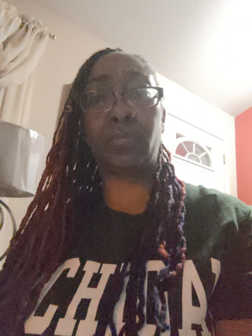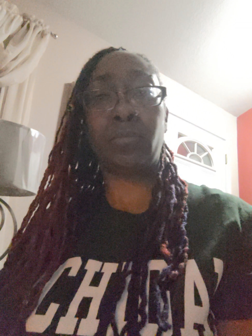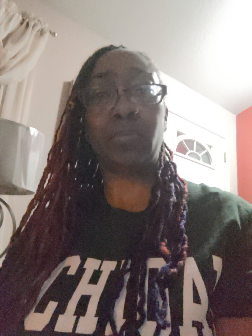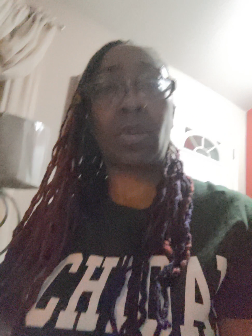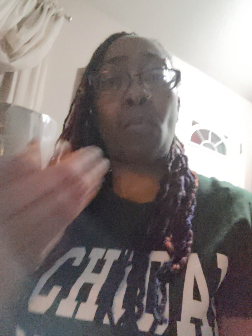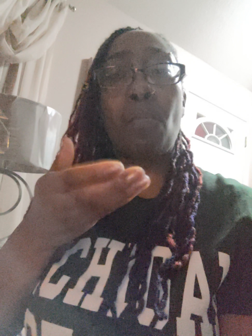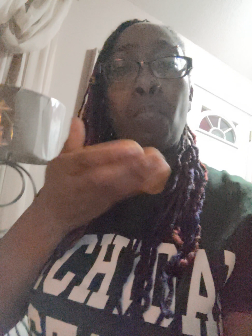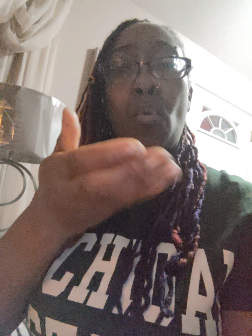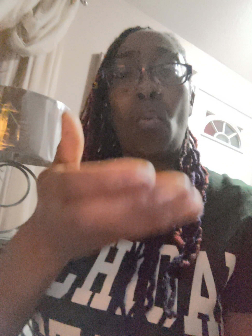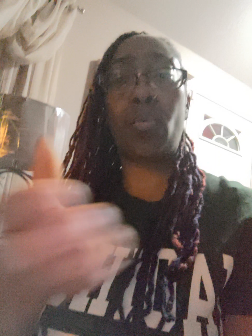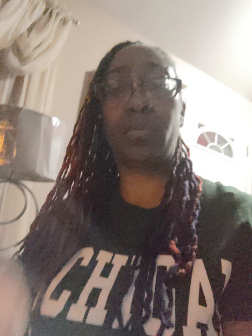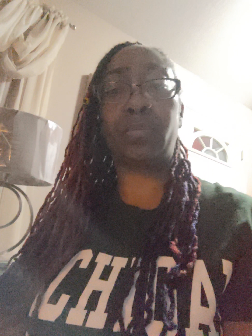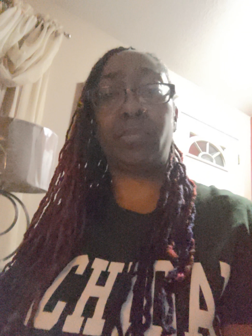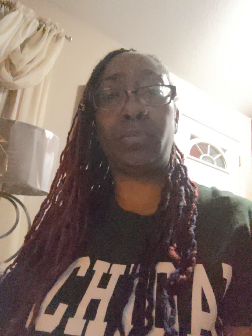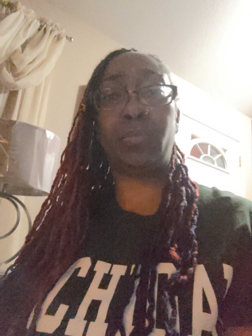boat